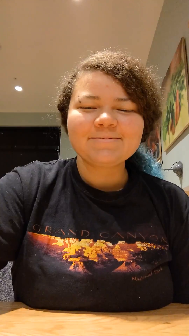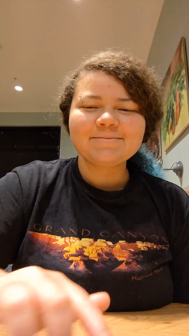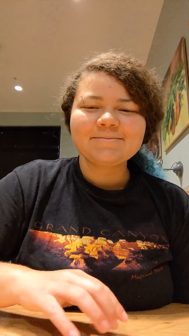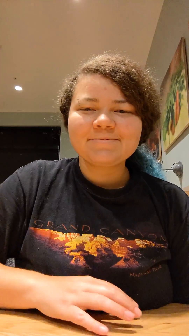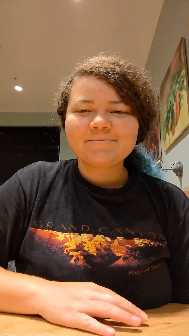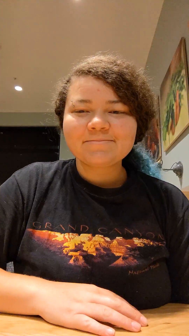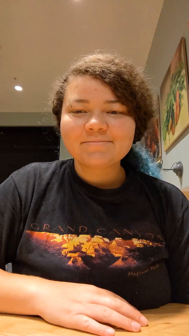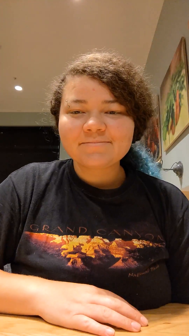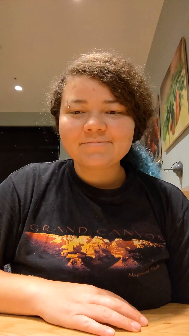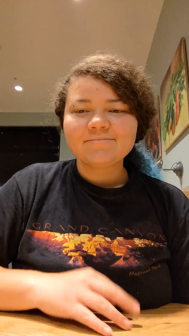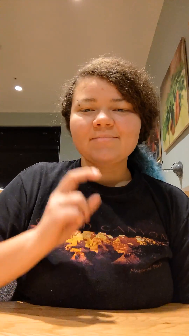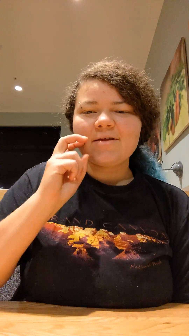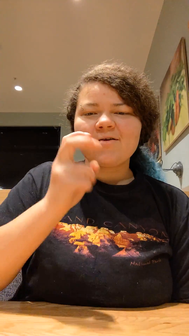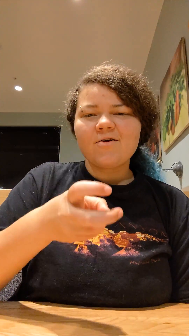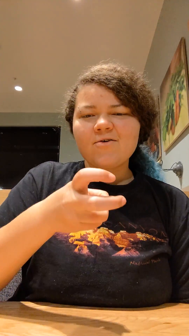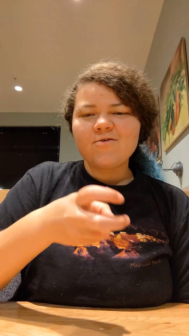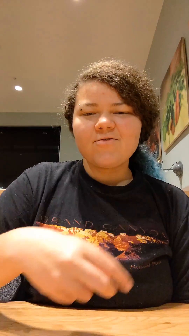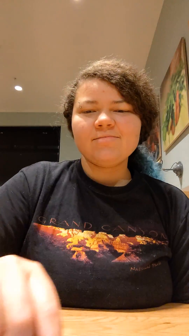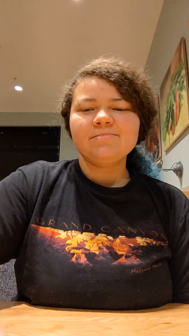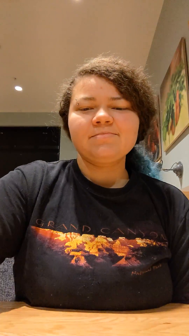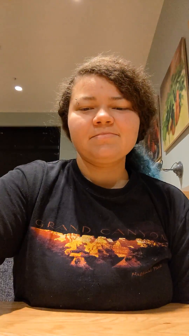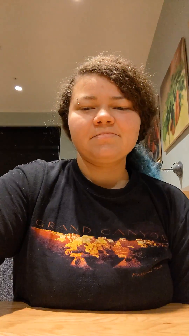hard